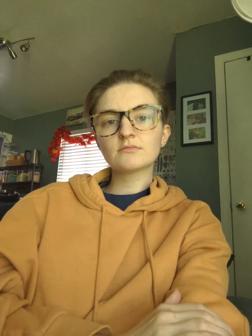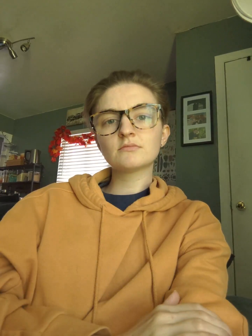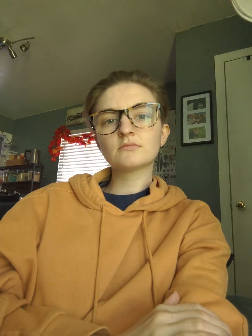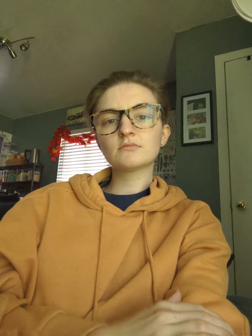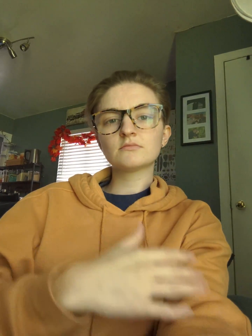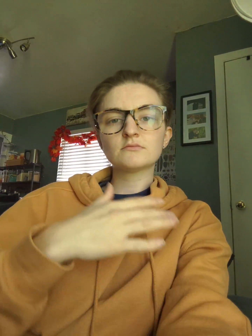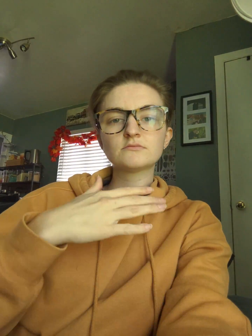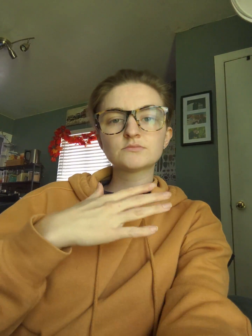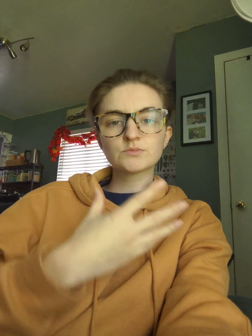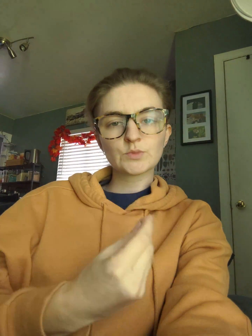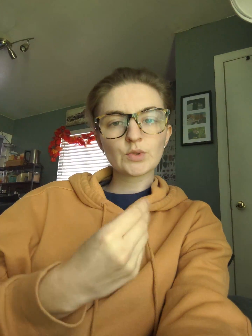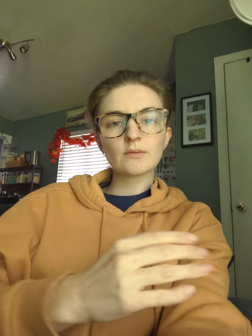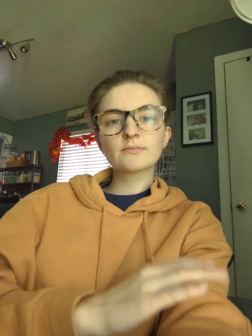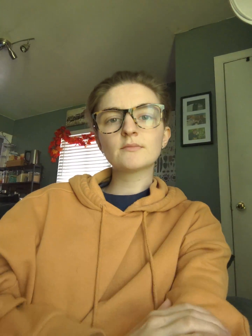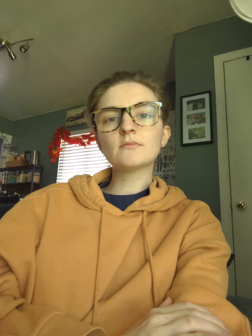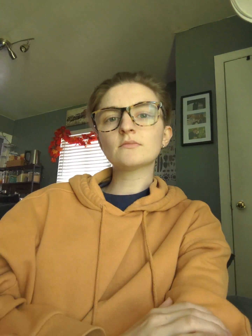gentle